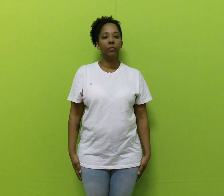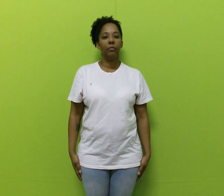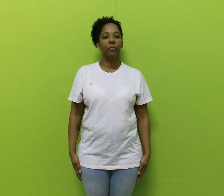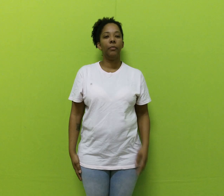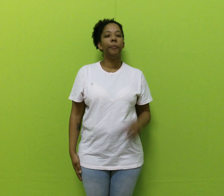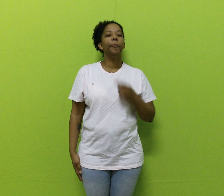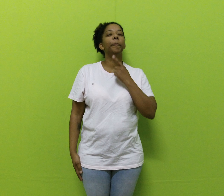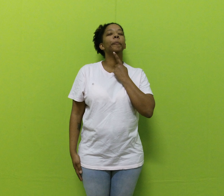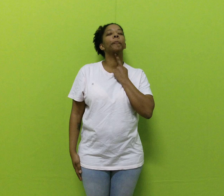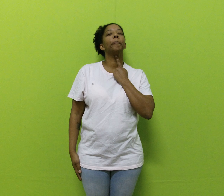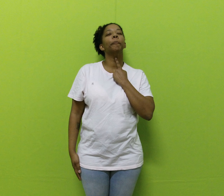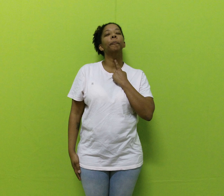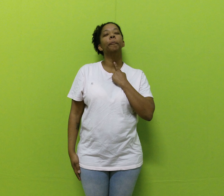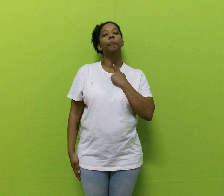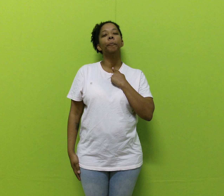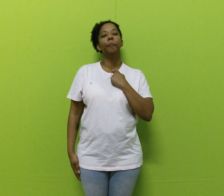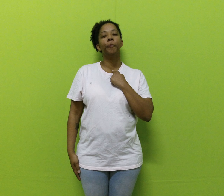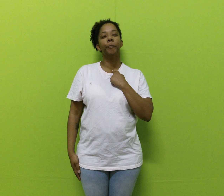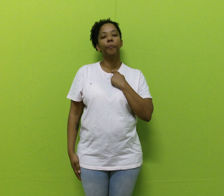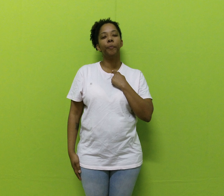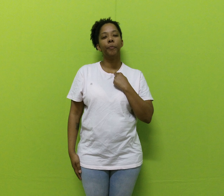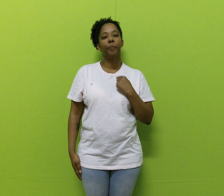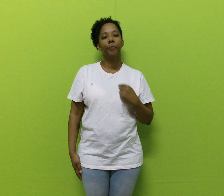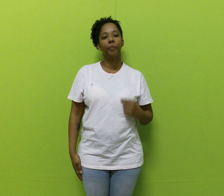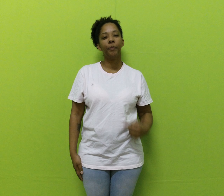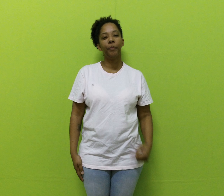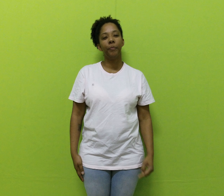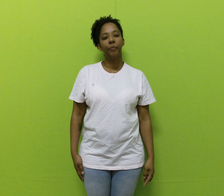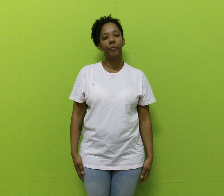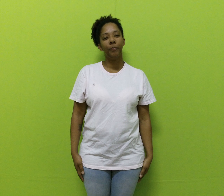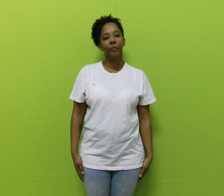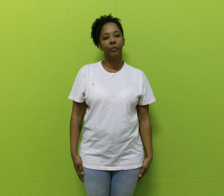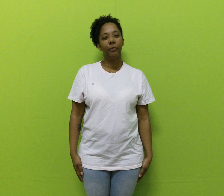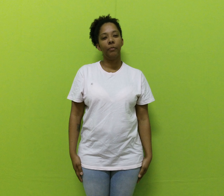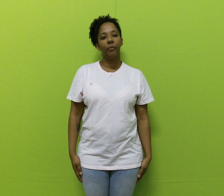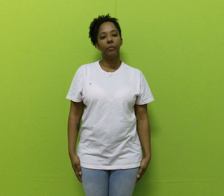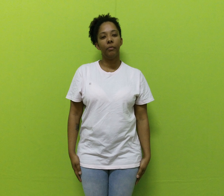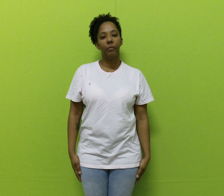vontade